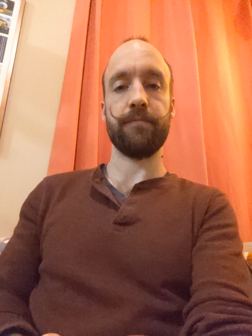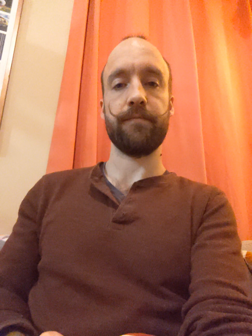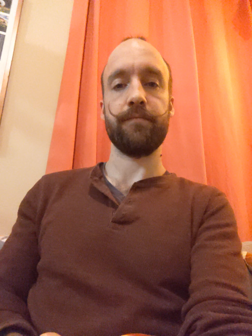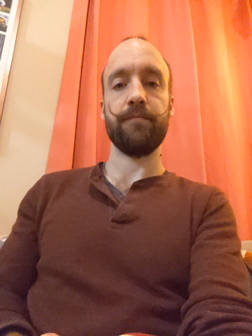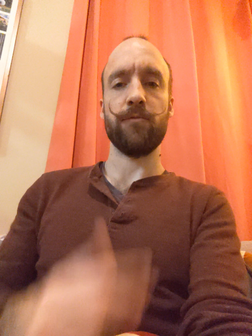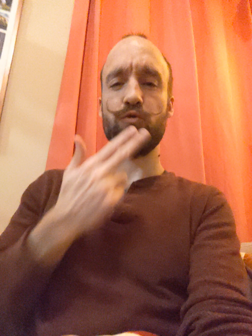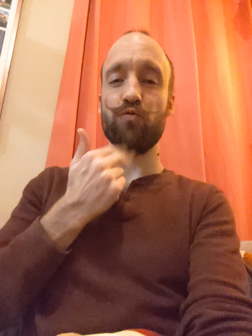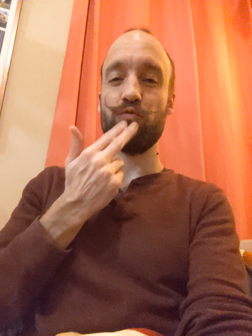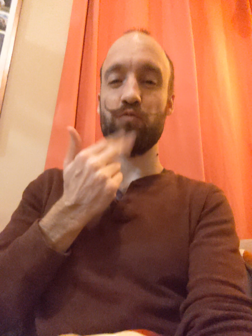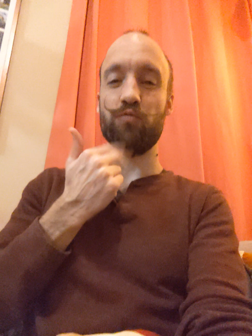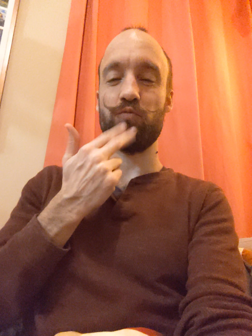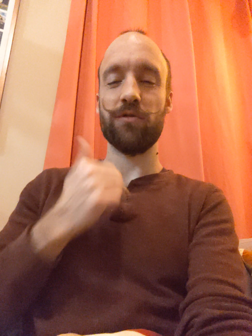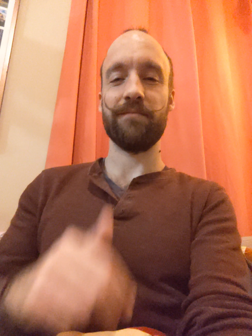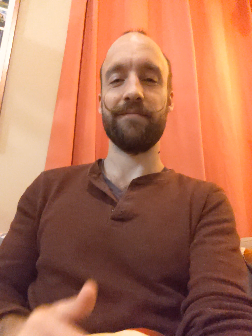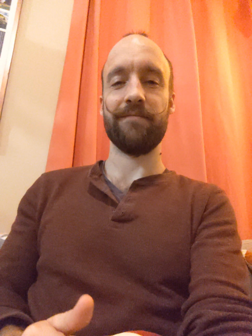cute